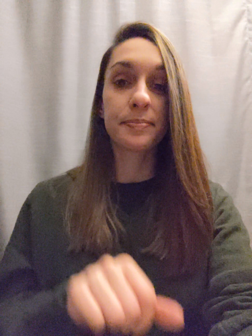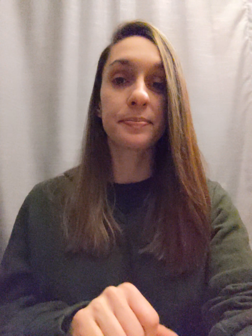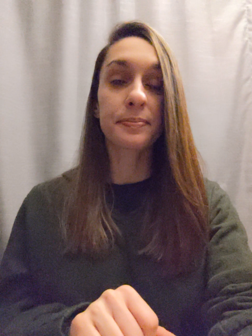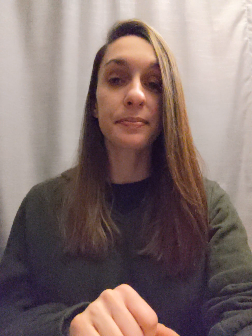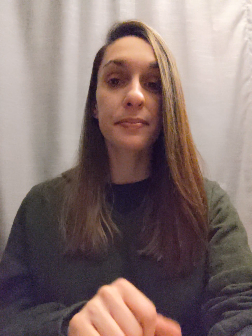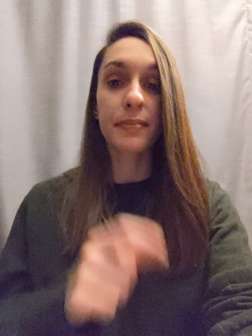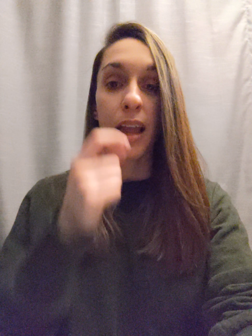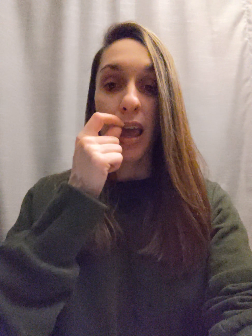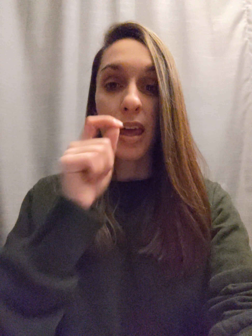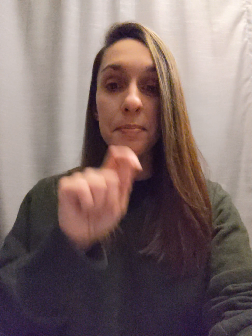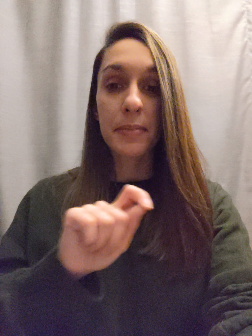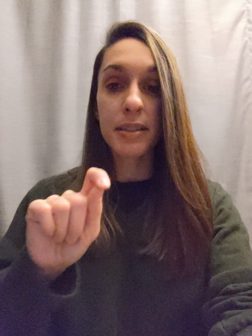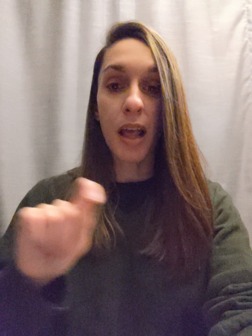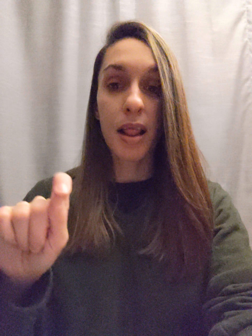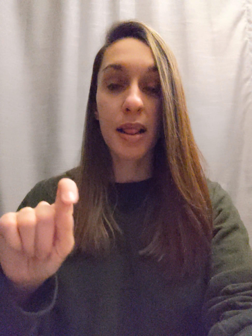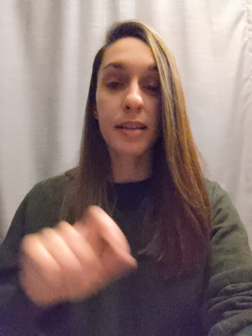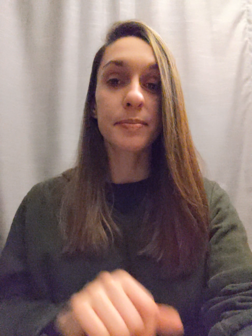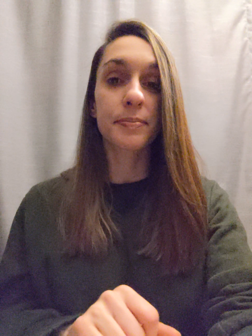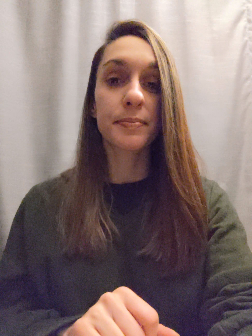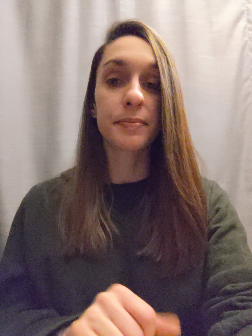pencil